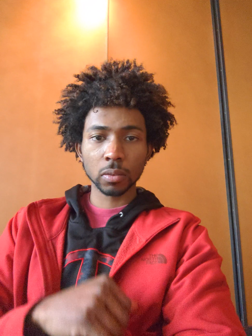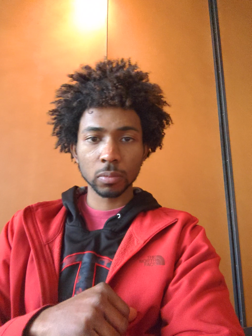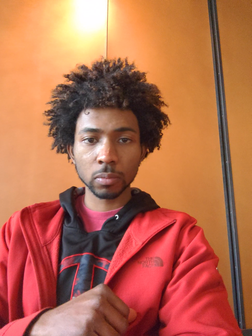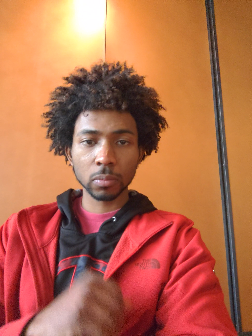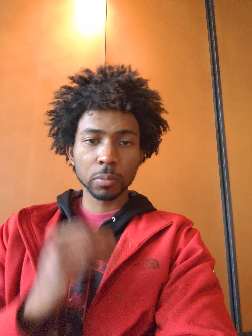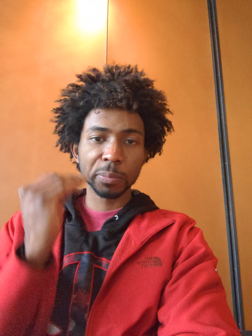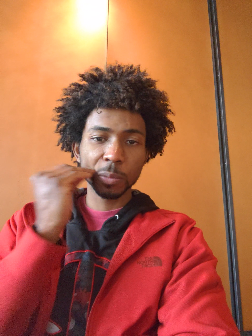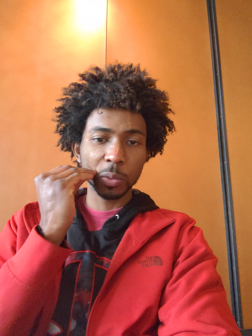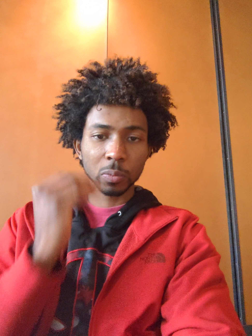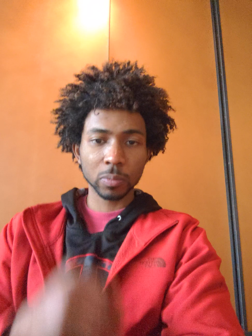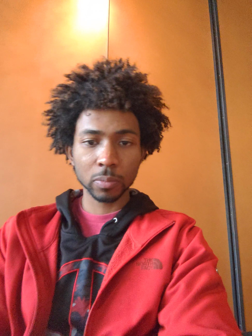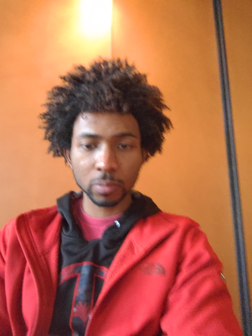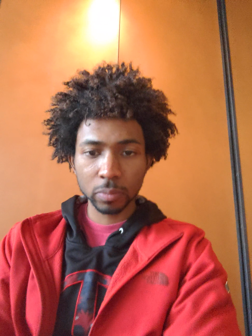kiss